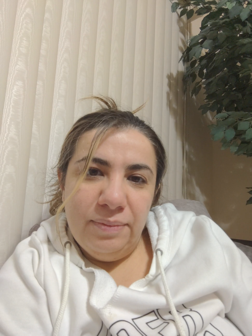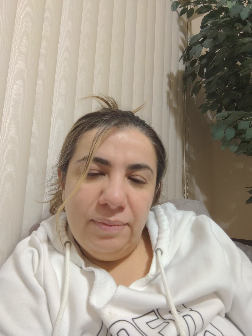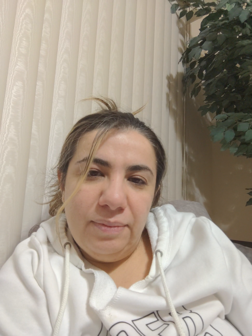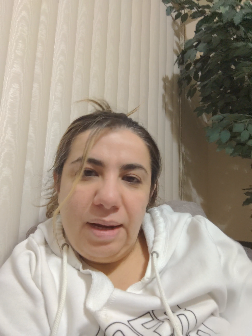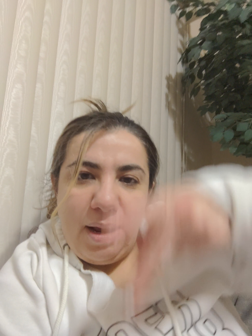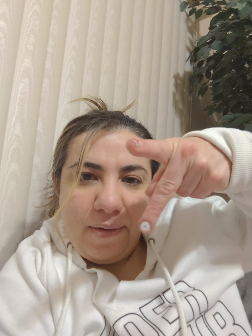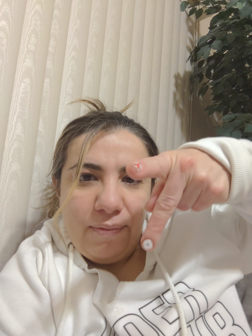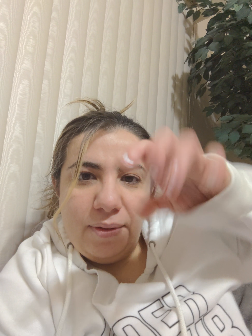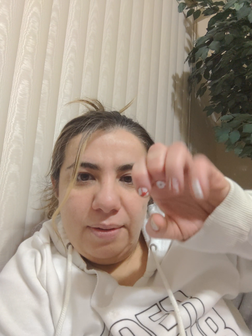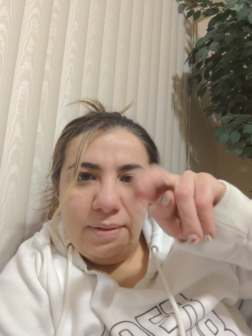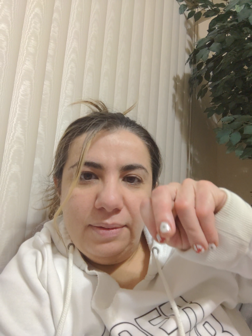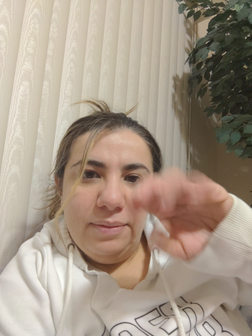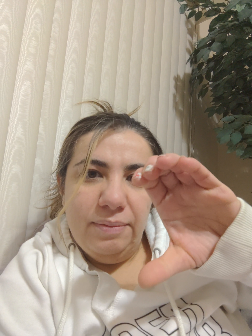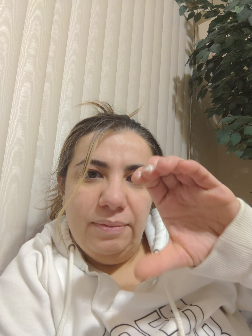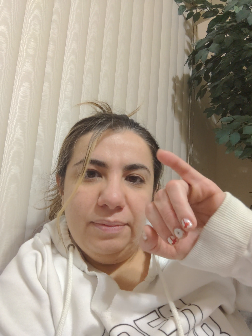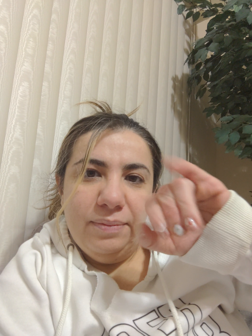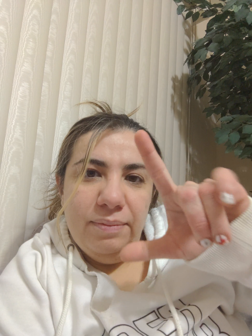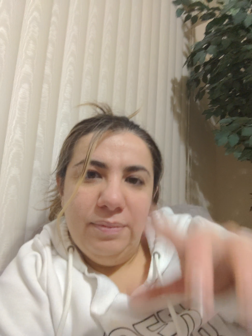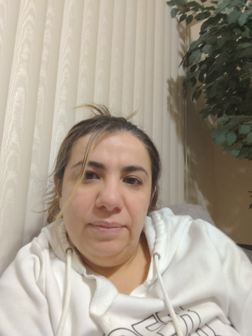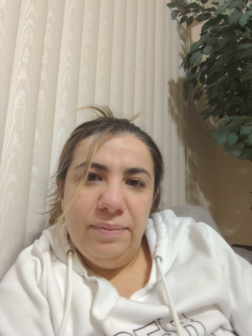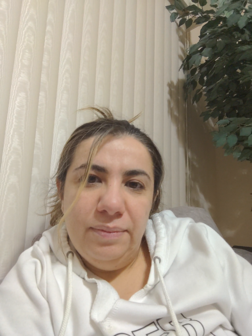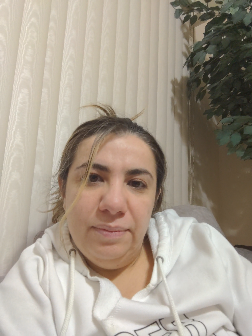pencil